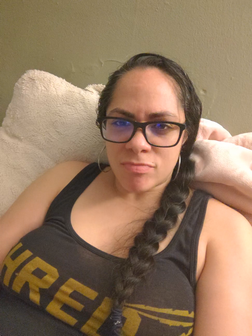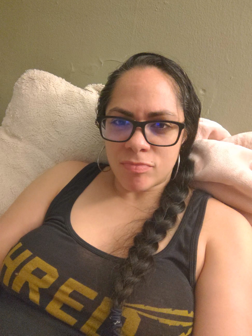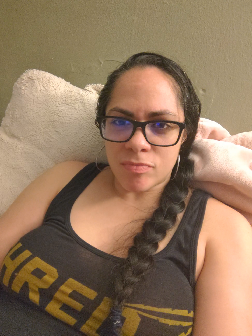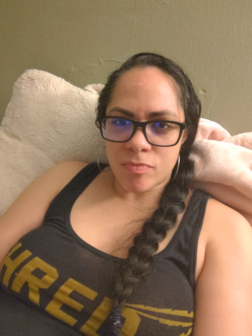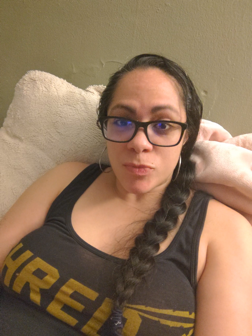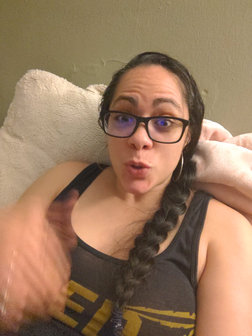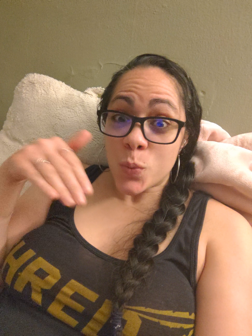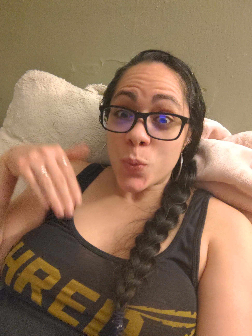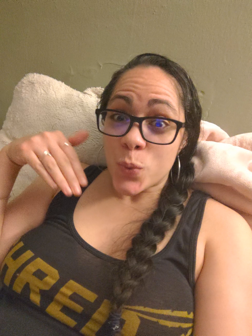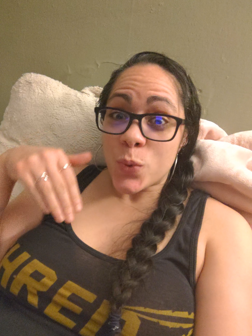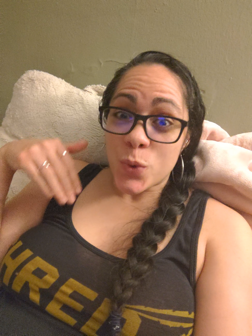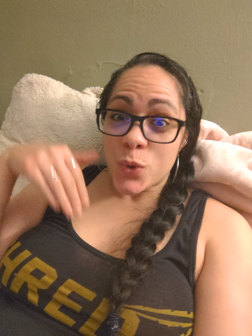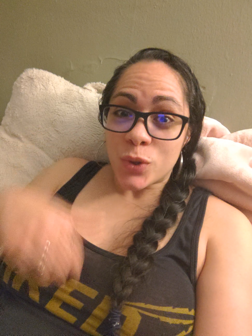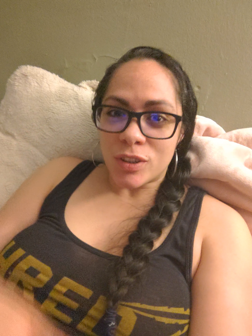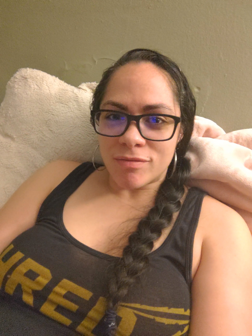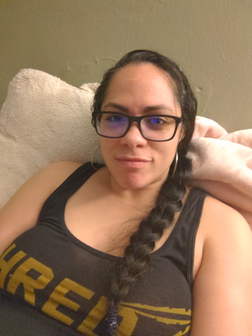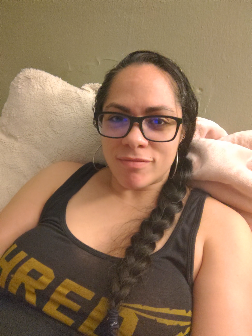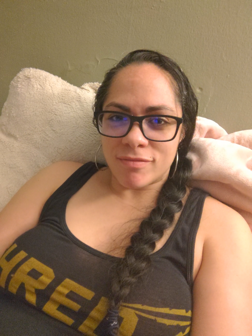pool